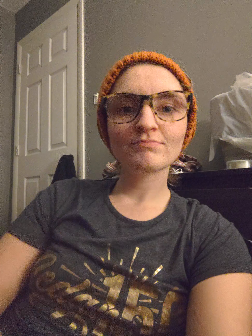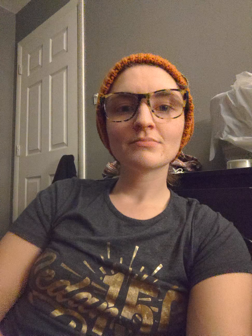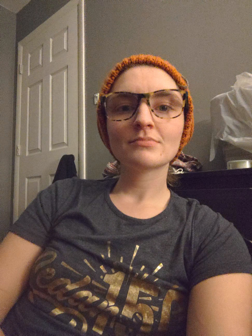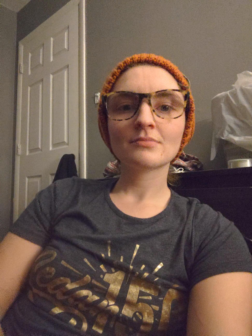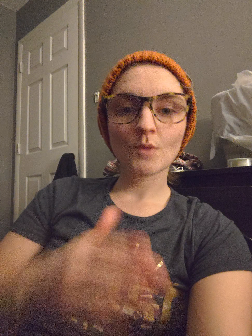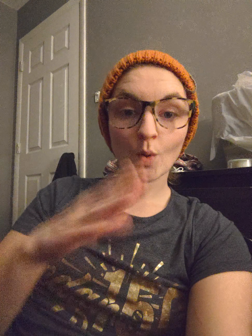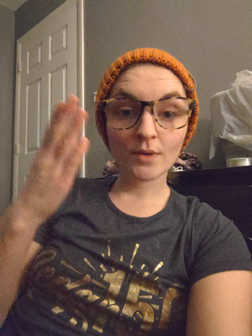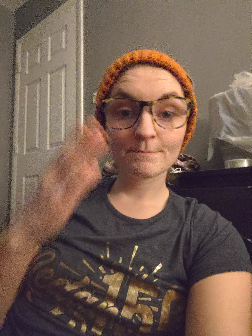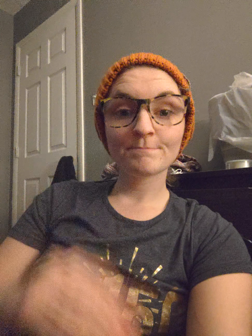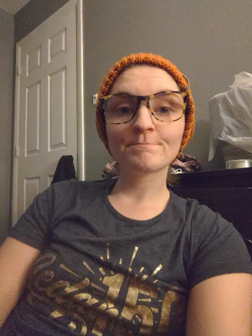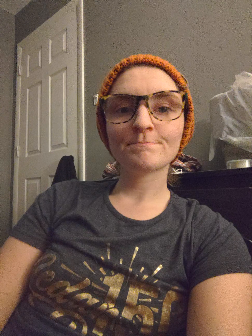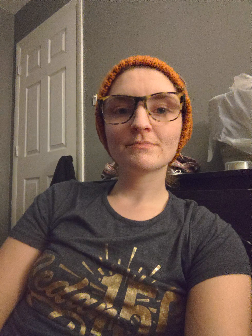open